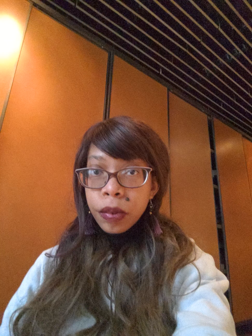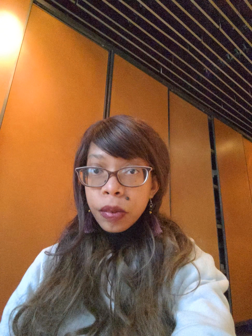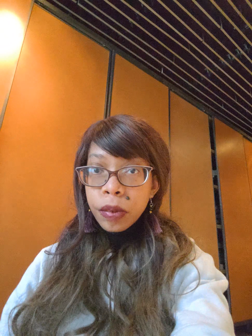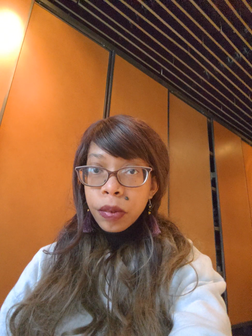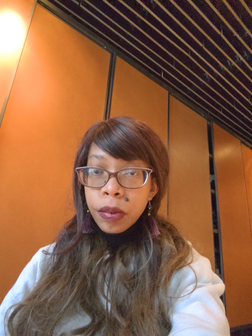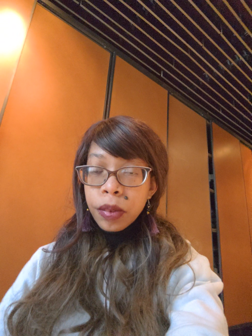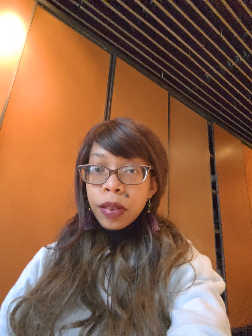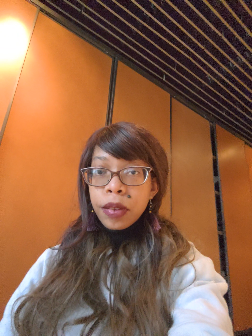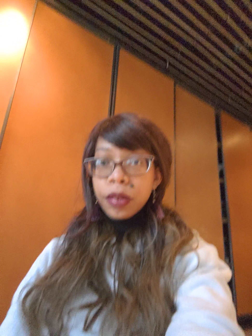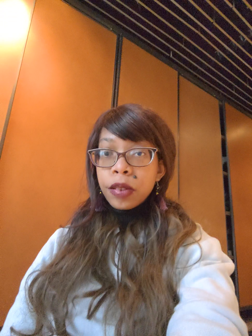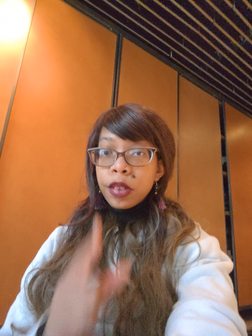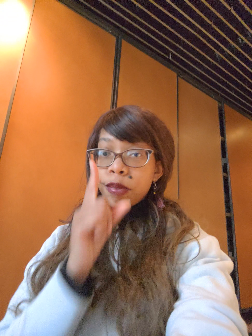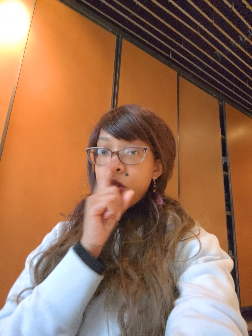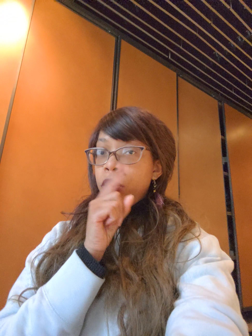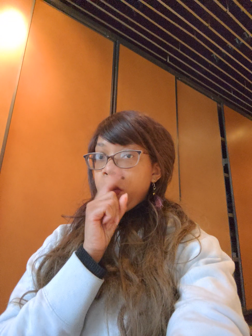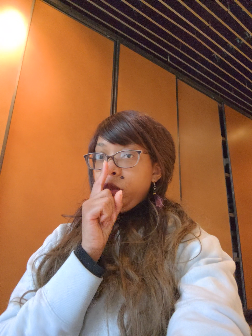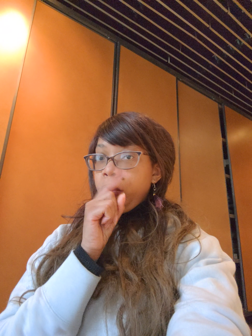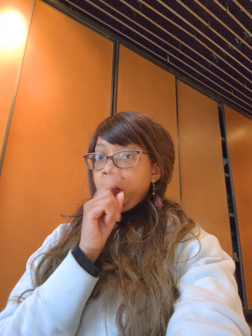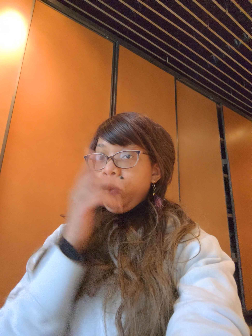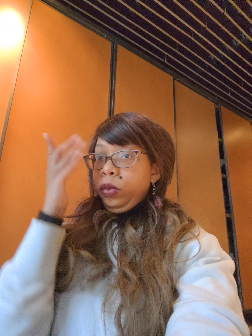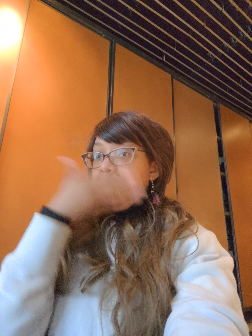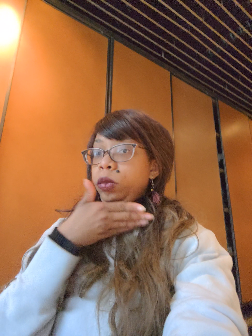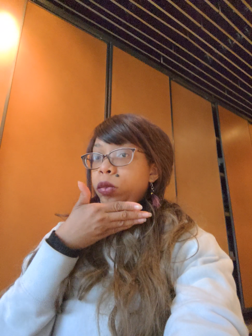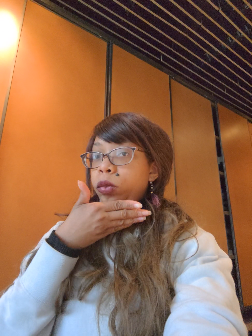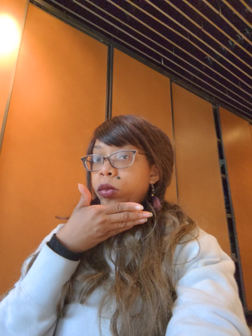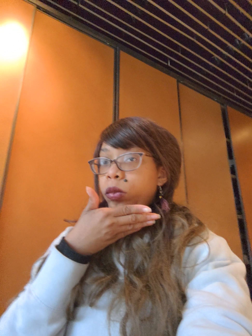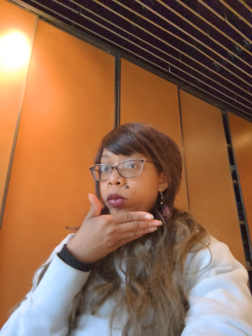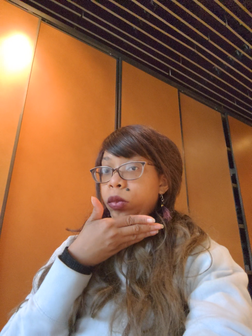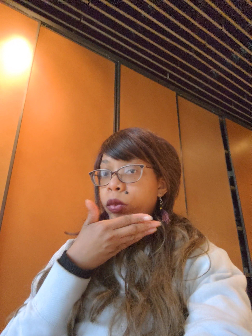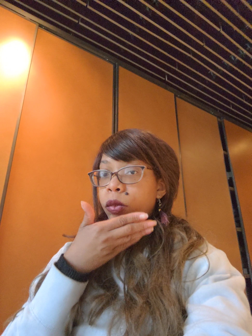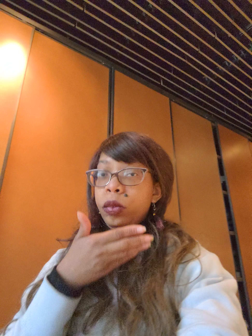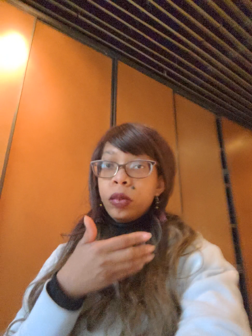pretend